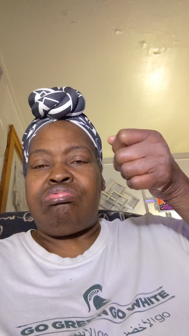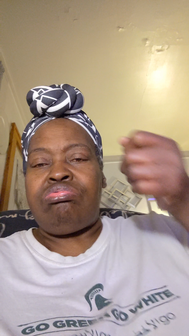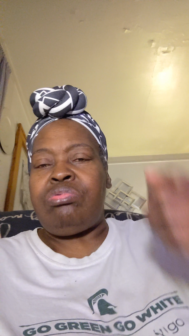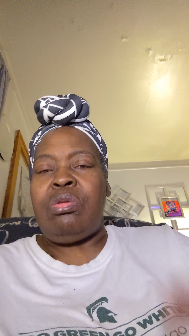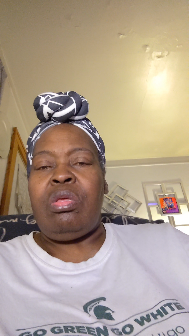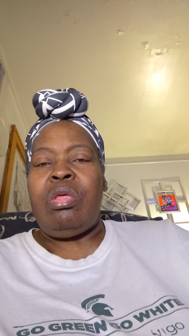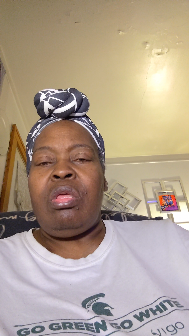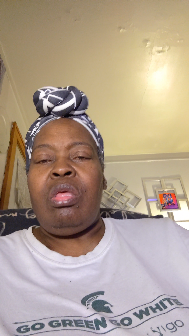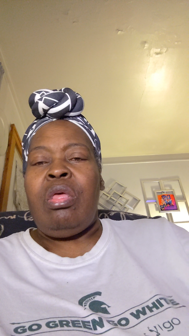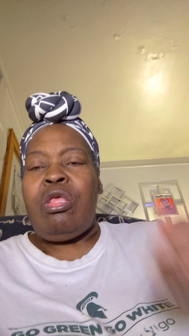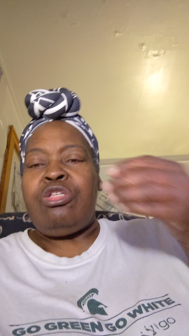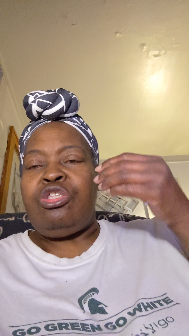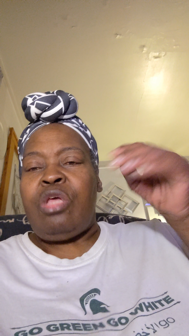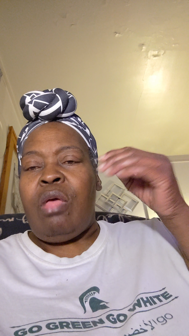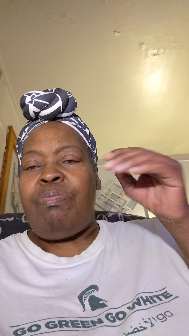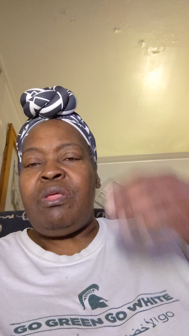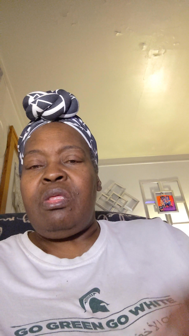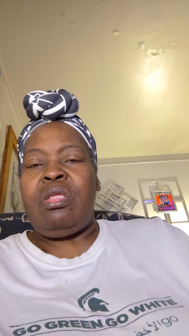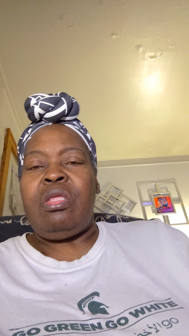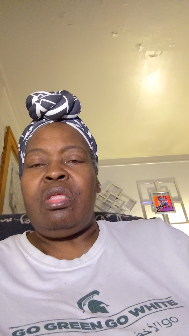shopping